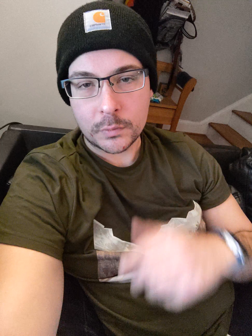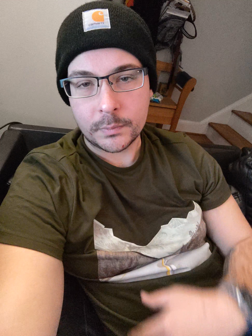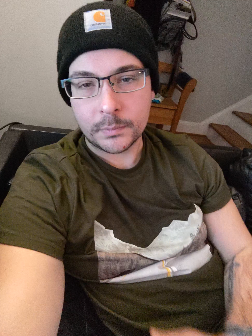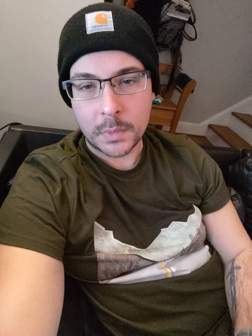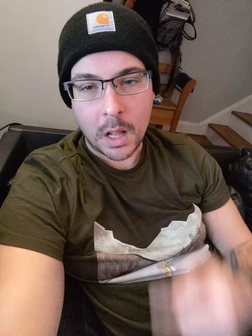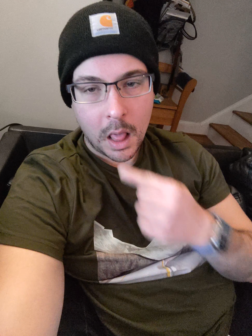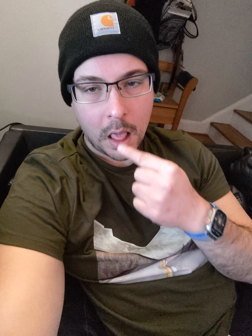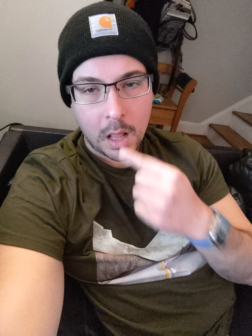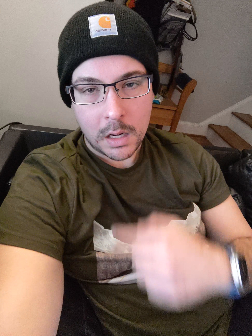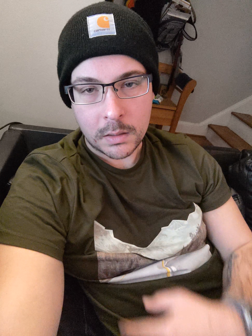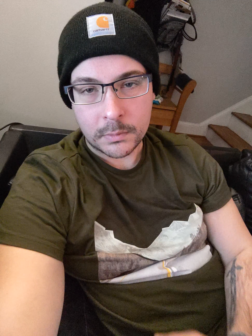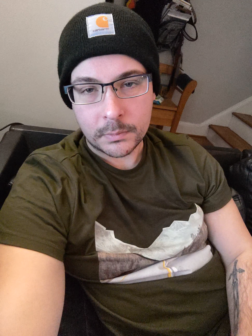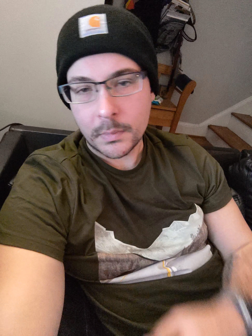tongue